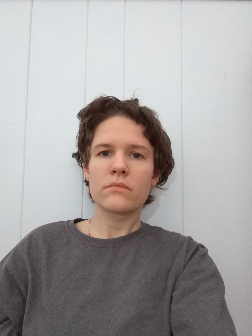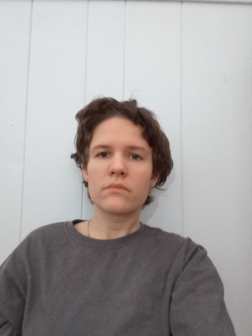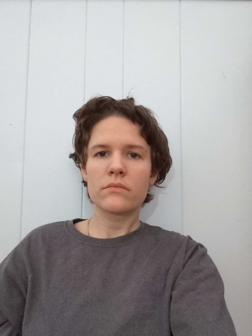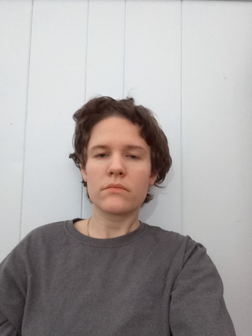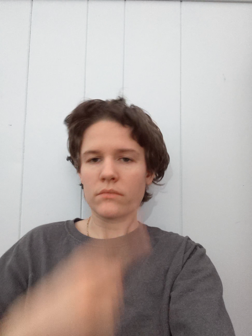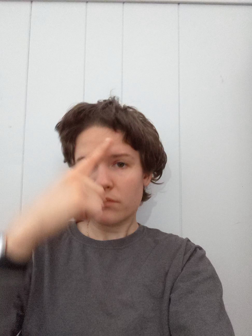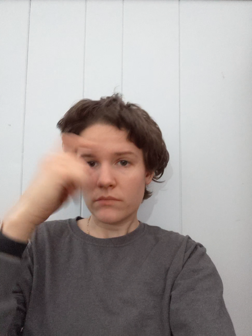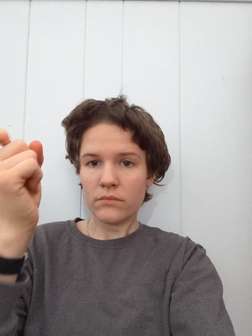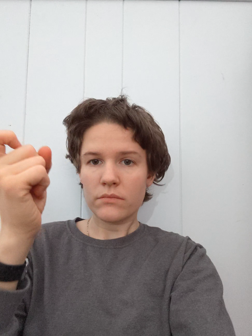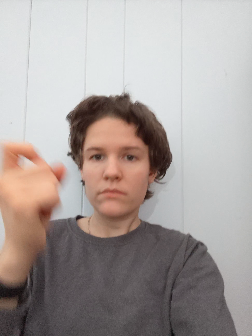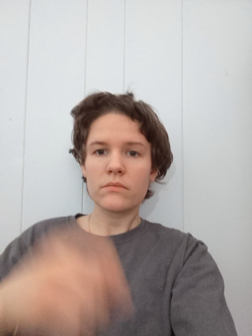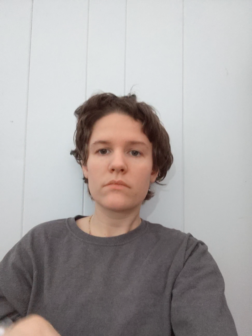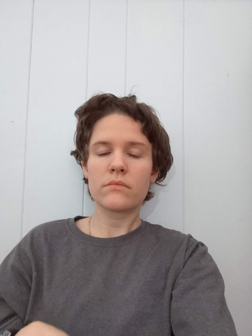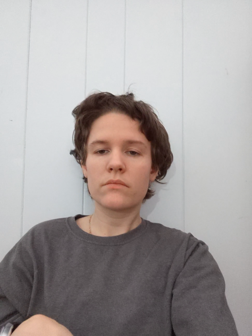because